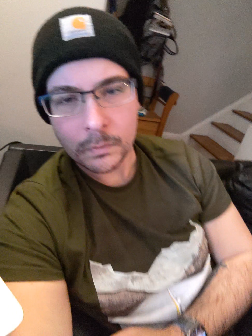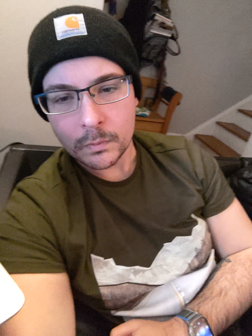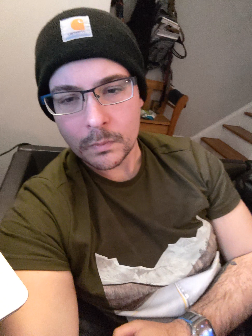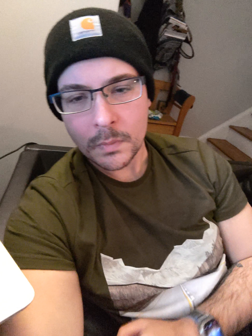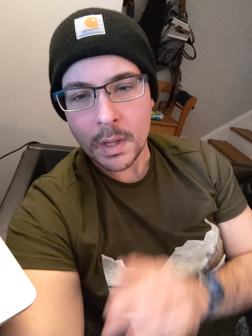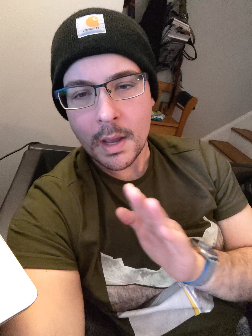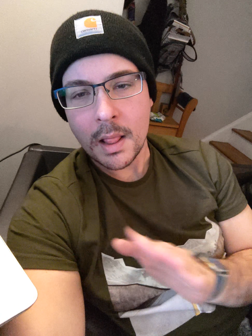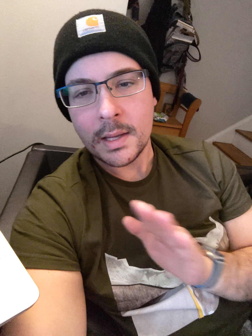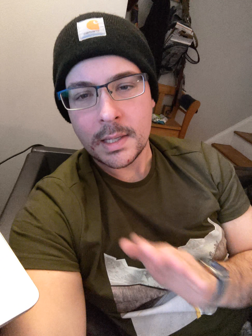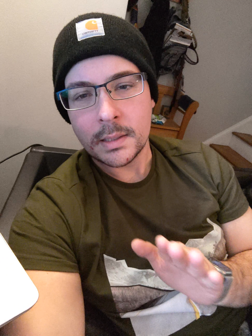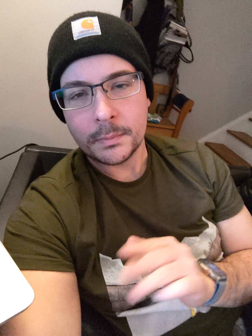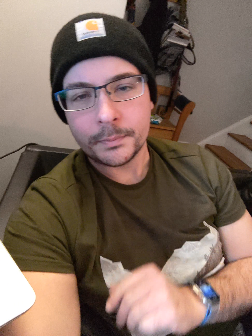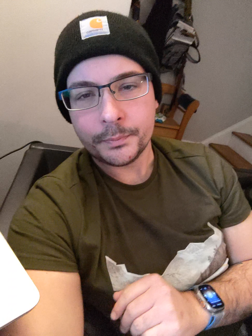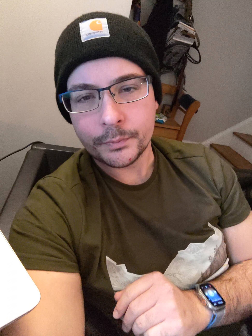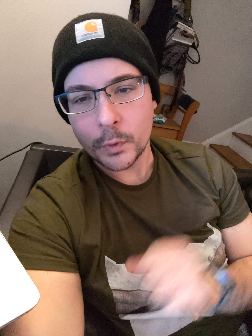clean